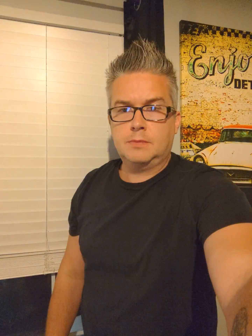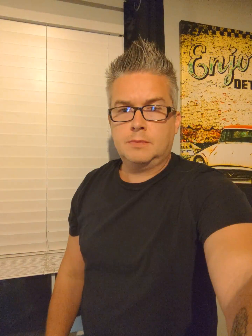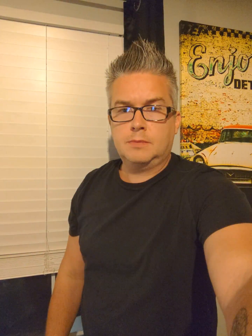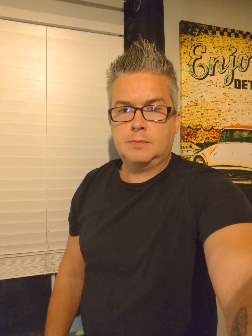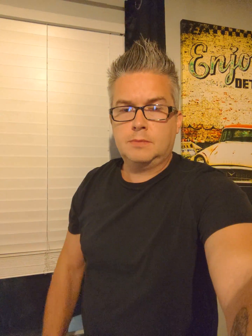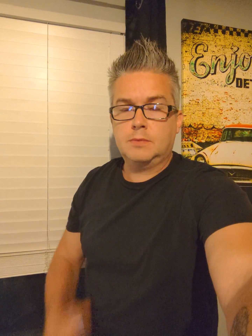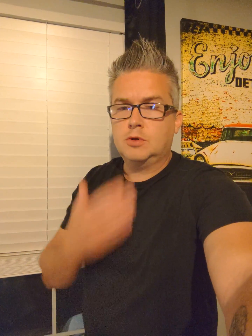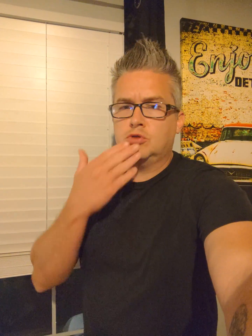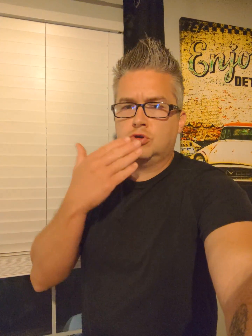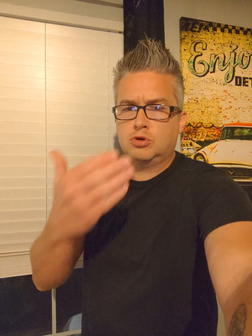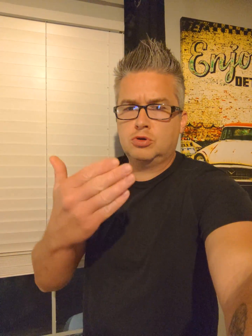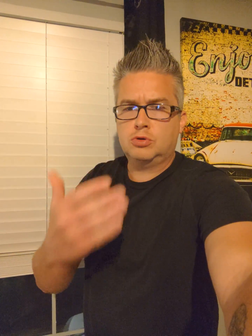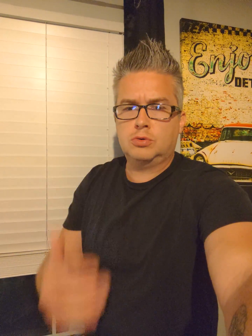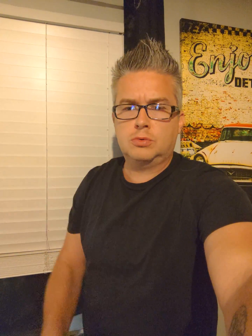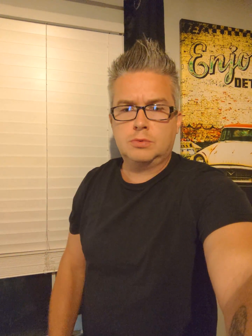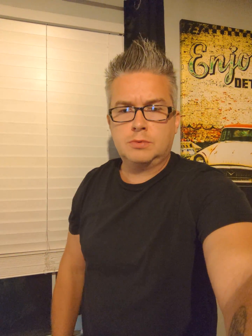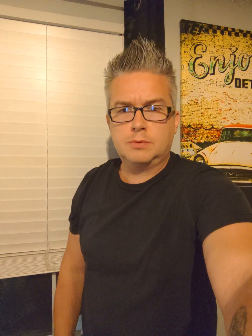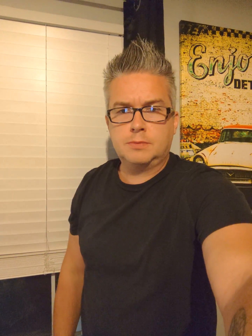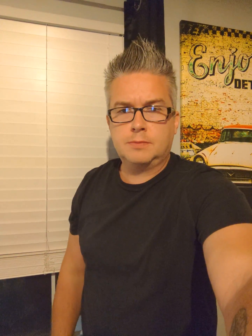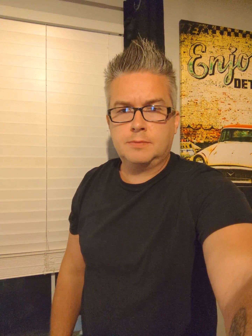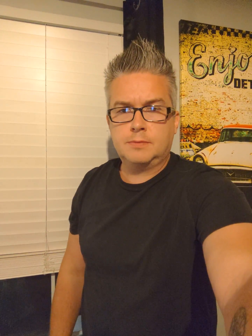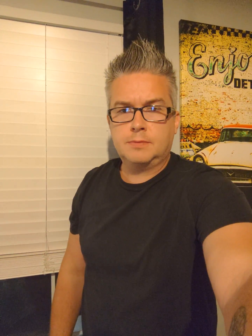good